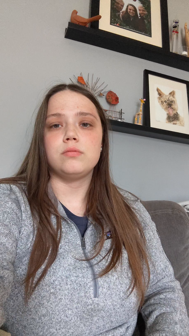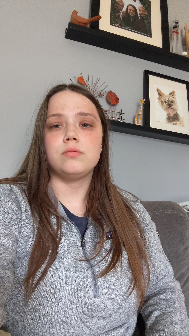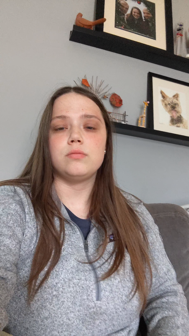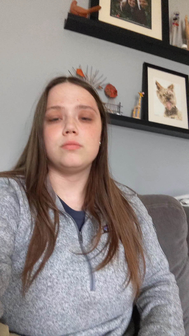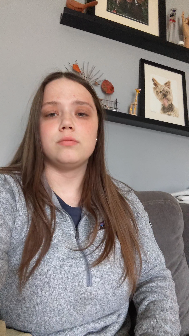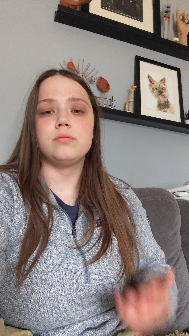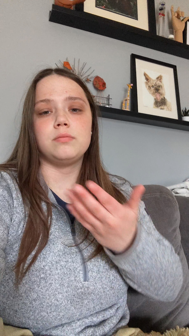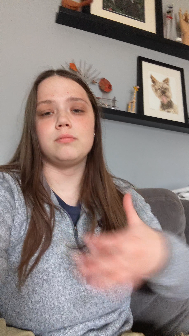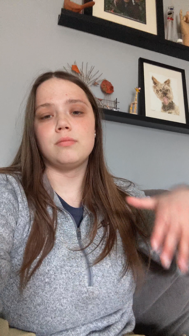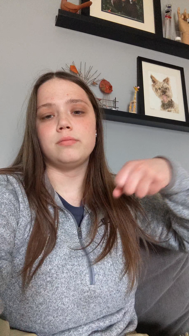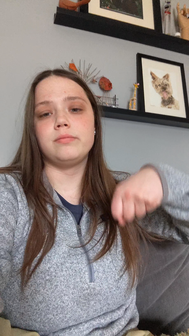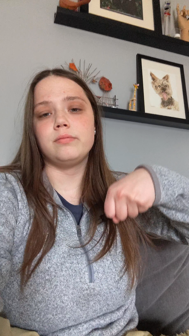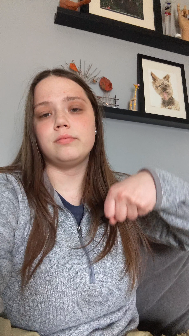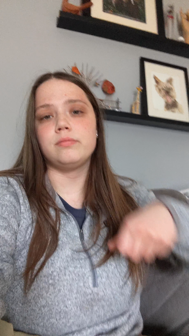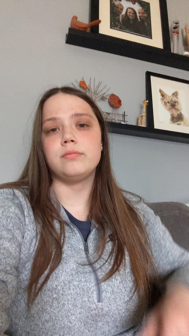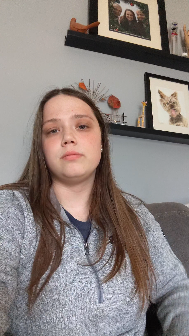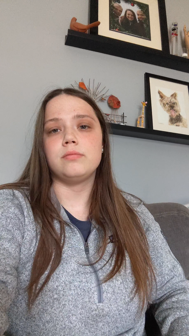basket